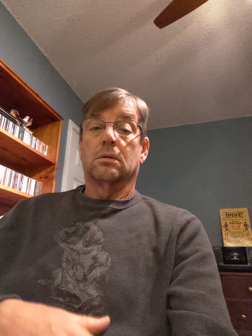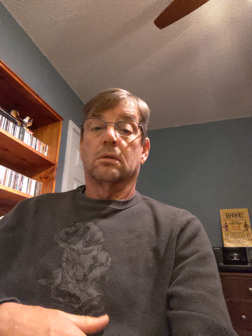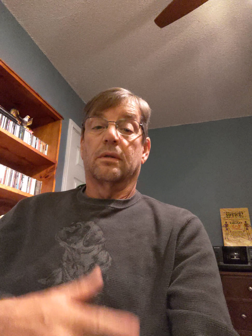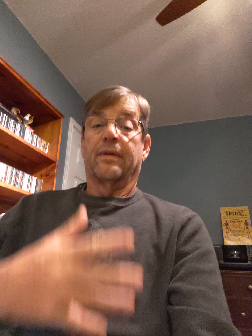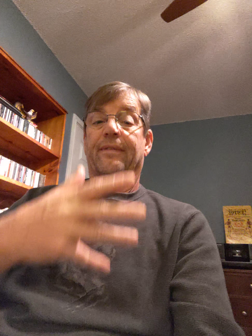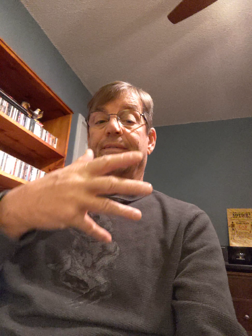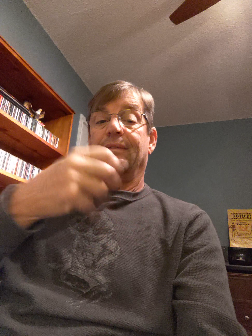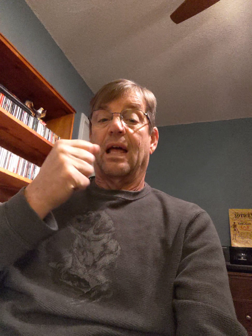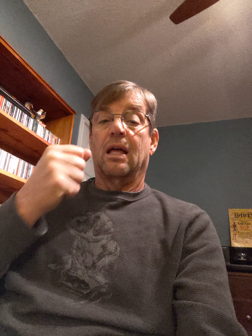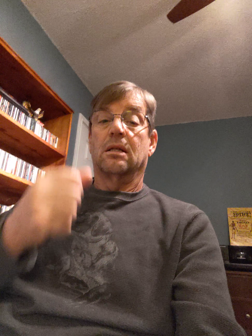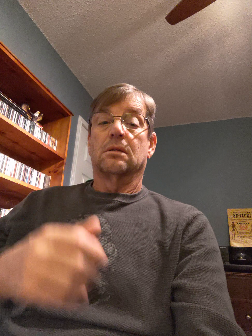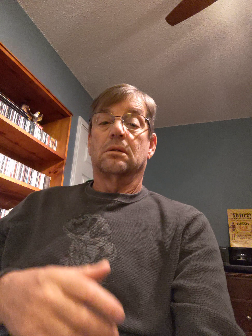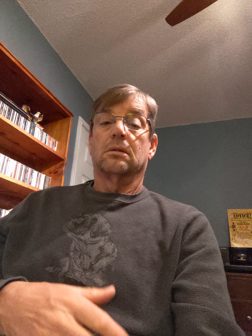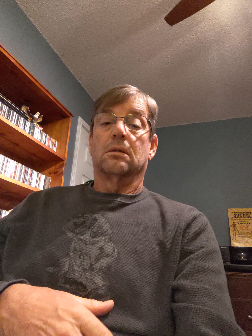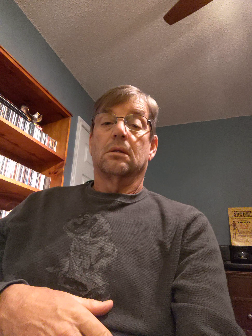fast